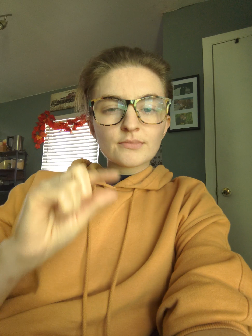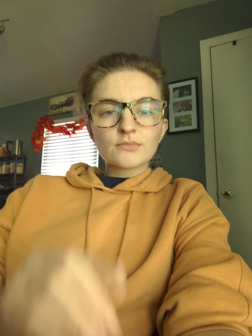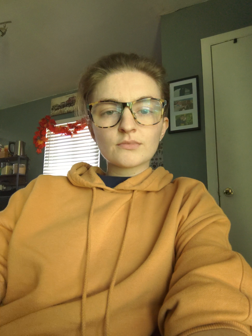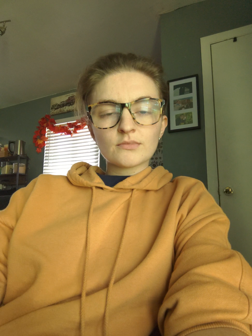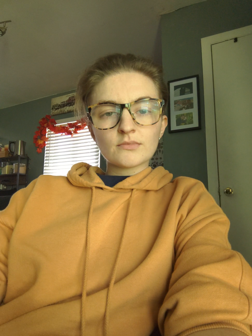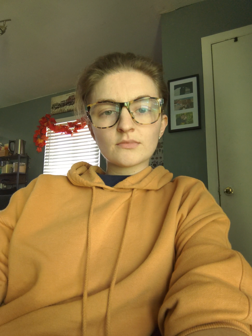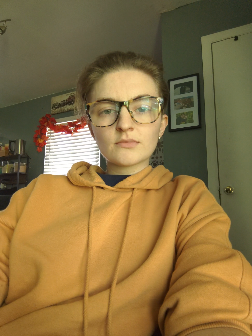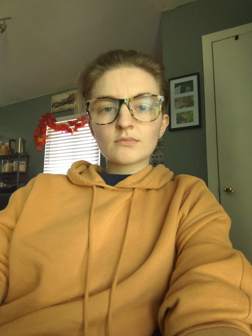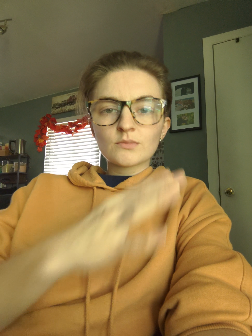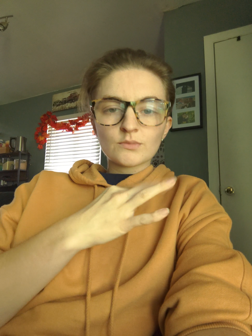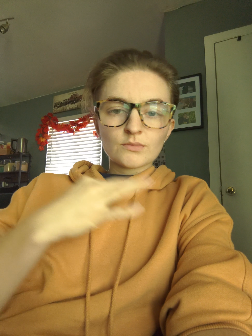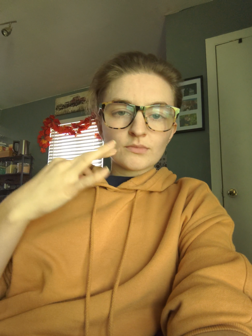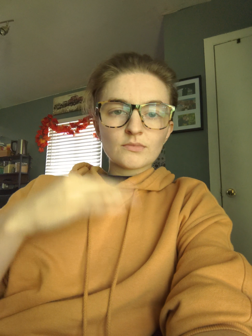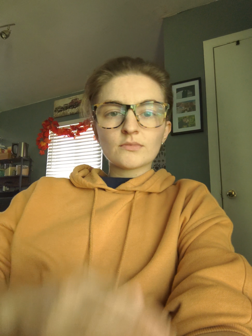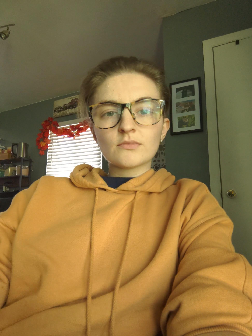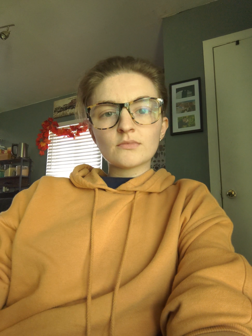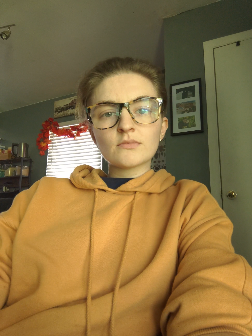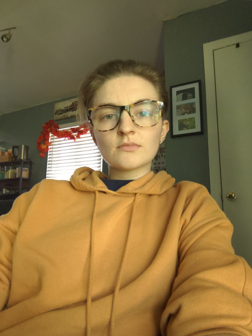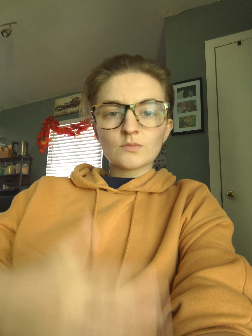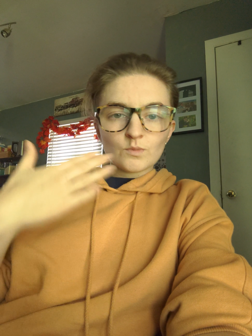beads